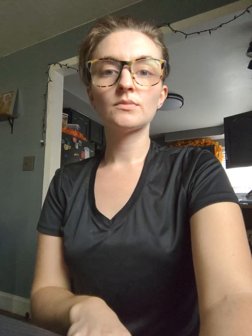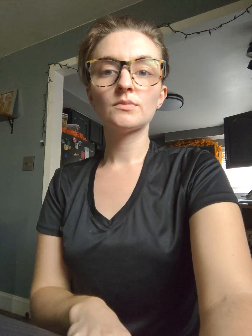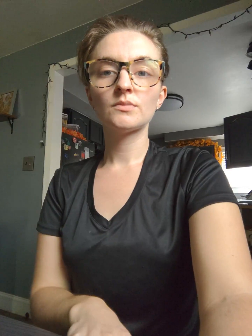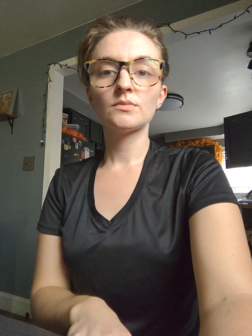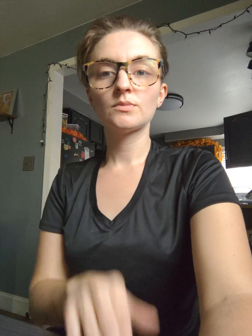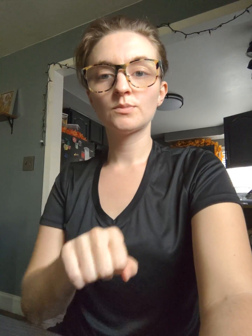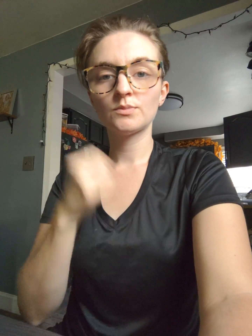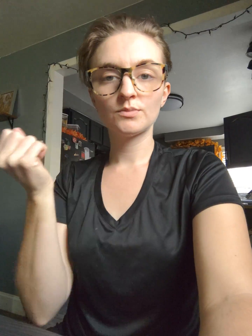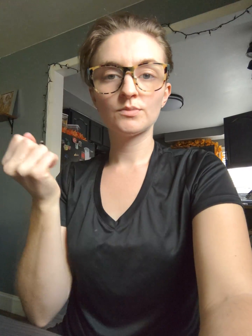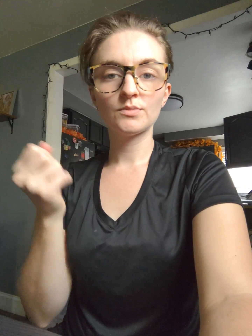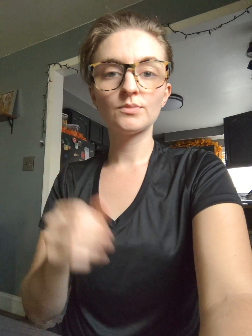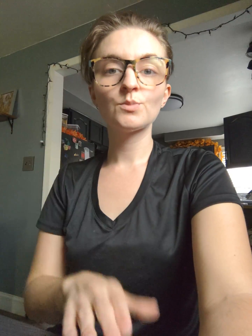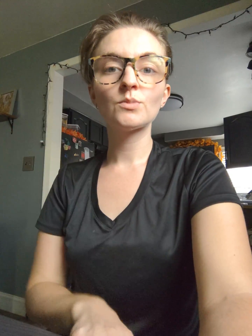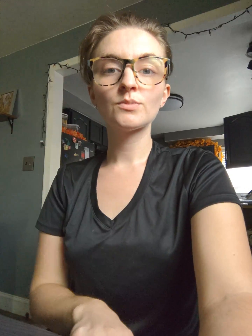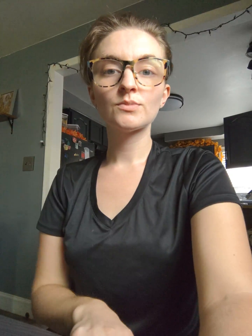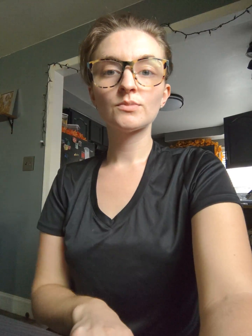broken